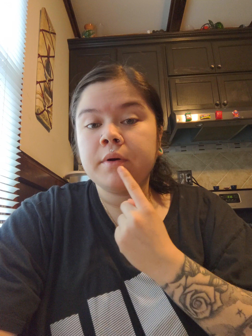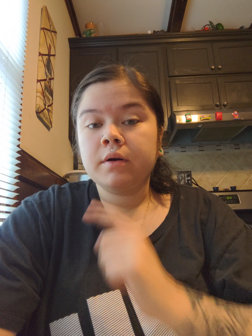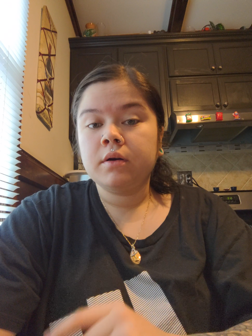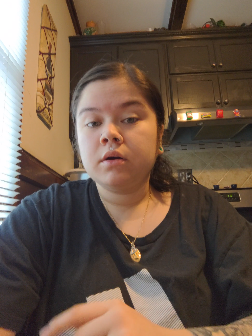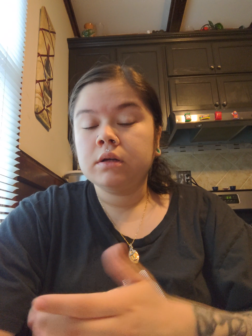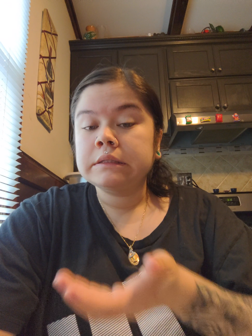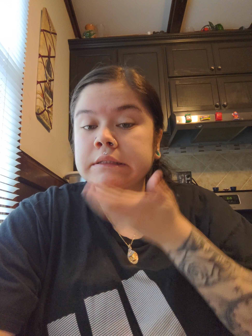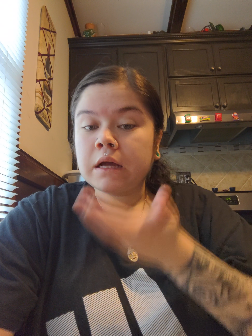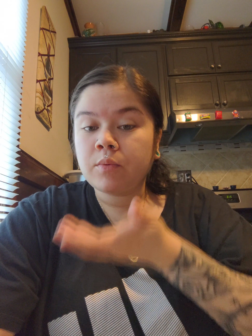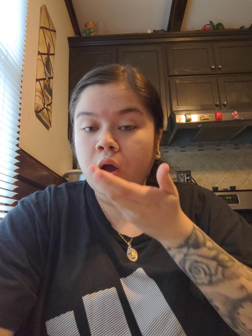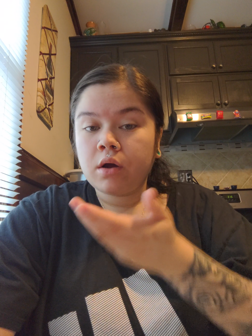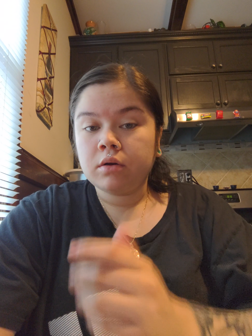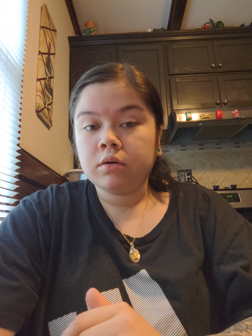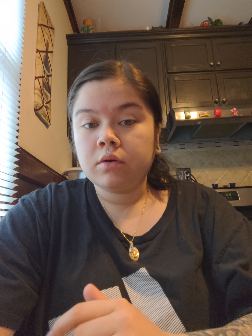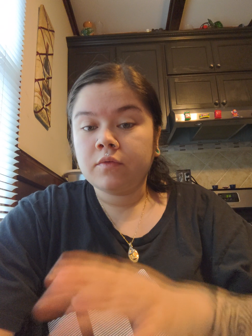cereal